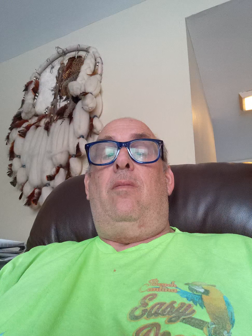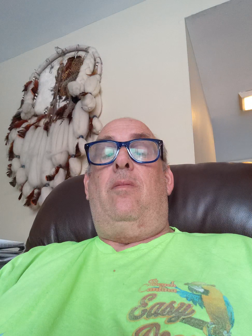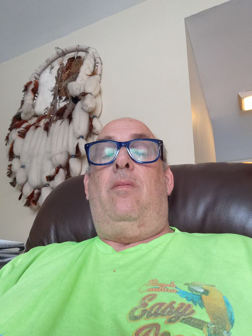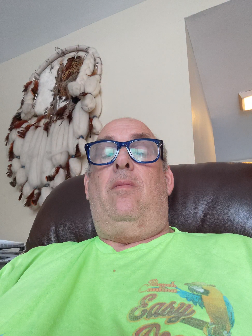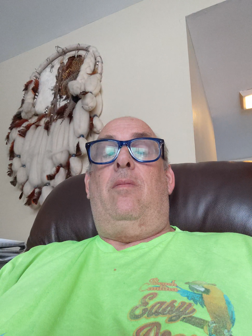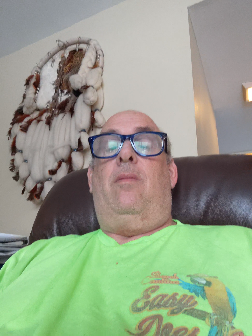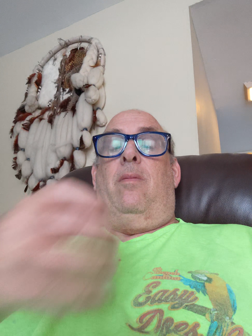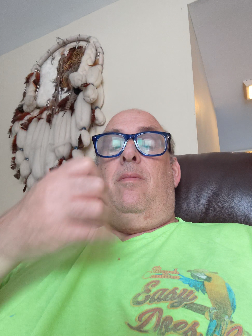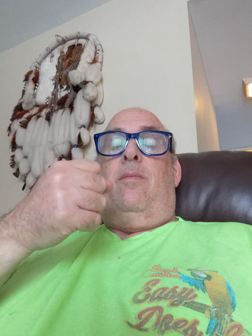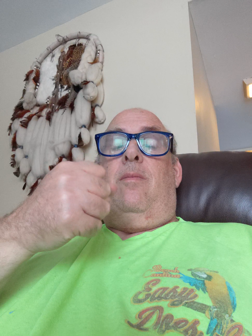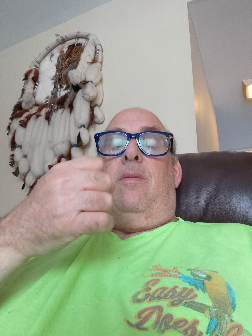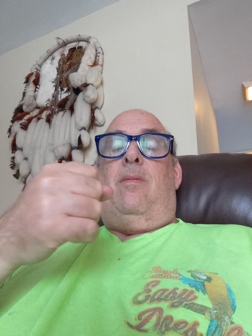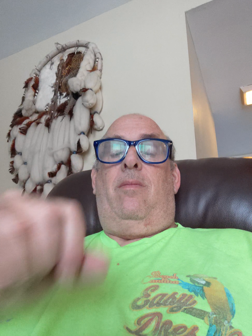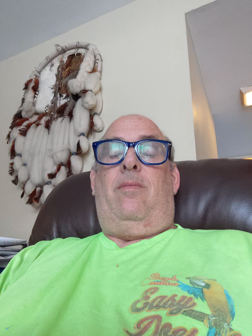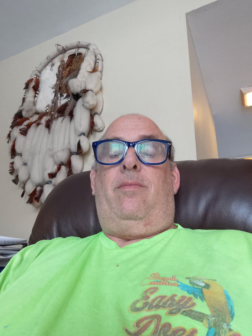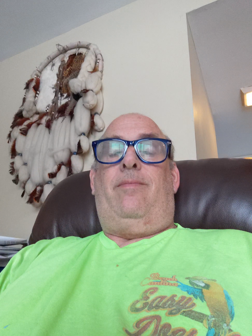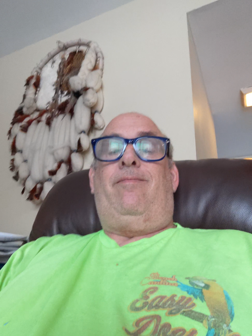milk